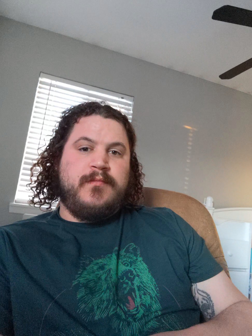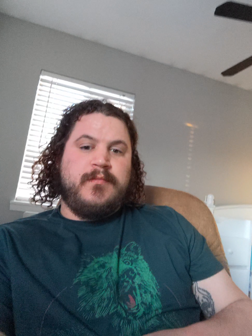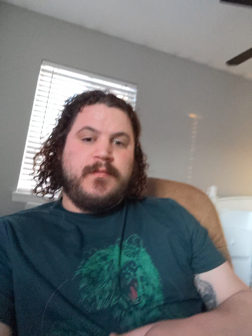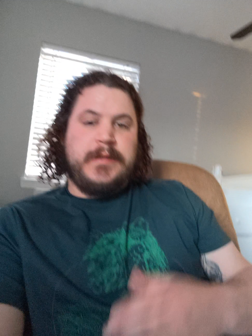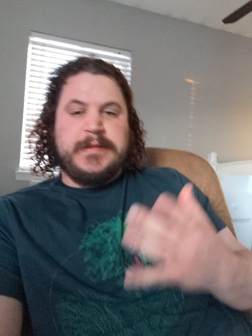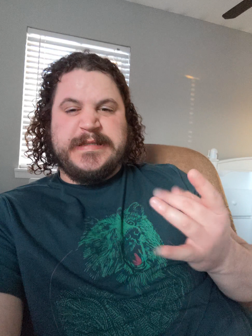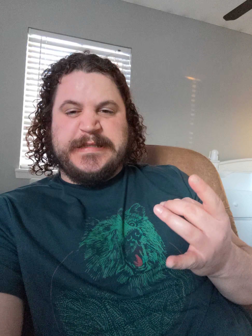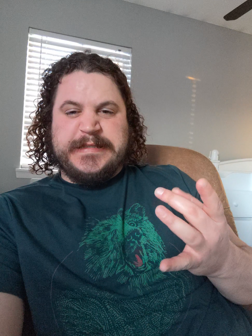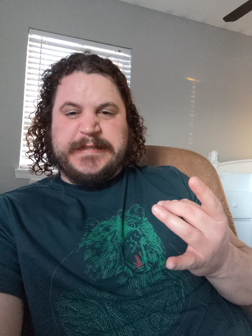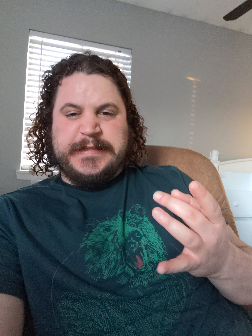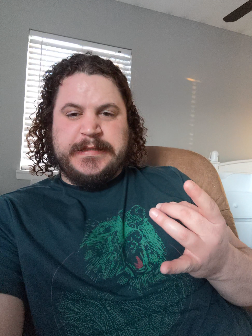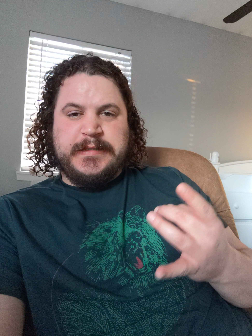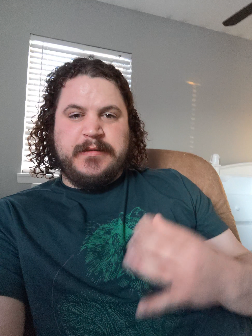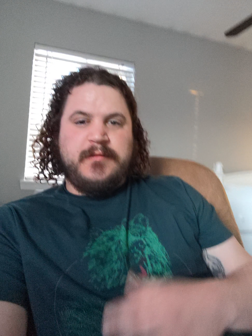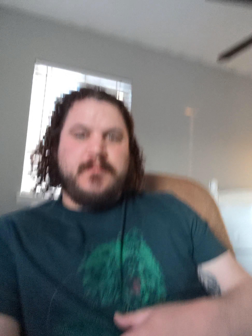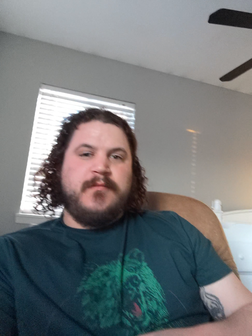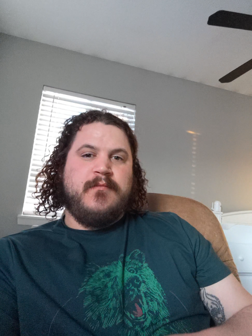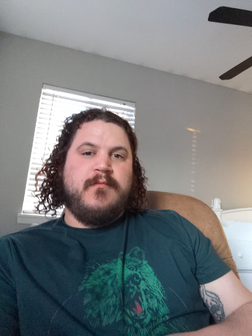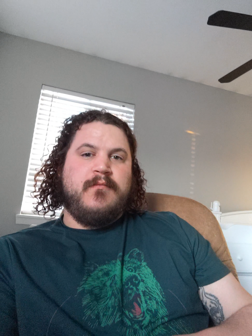sticky